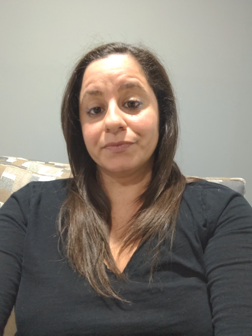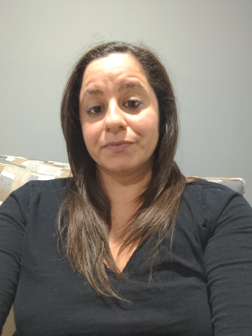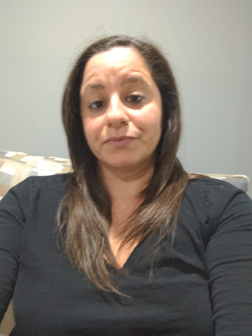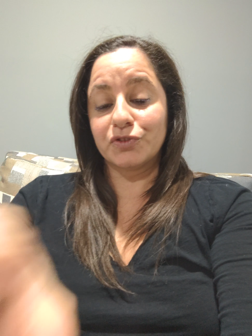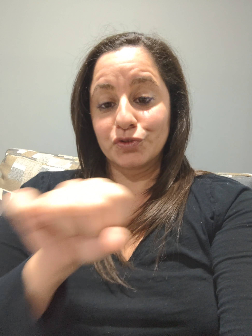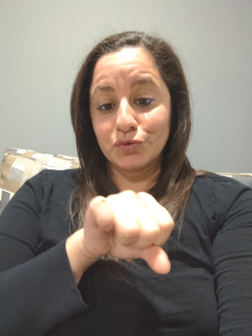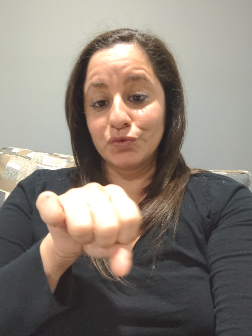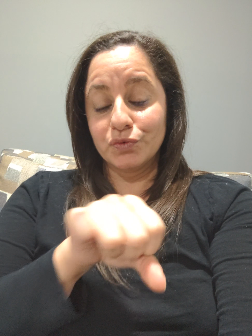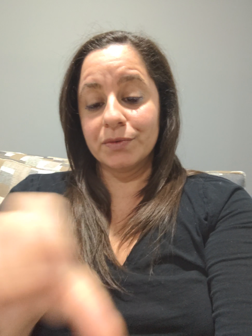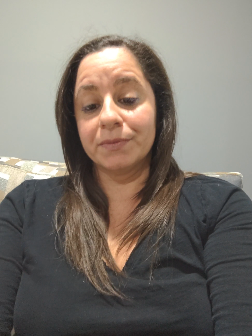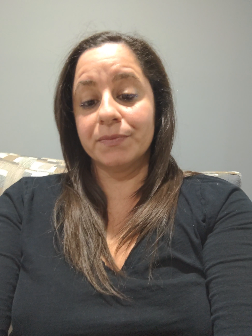shoe